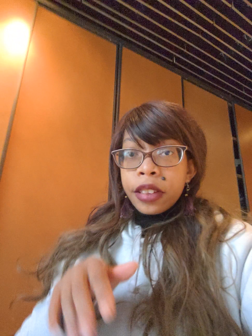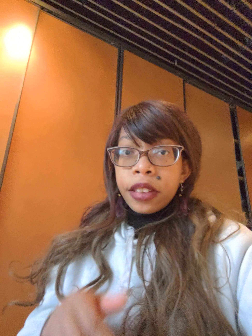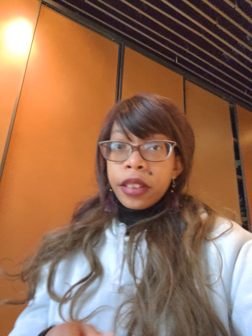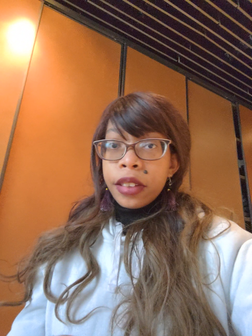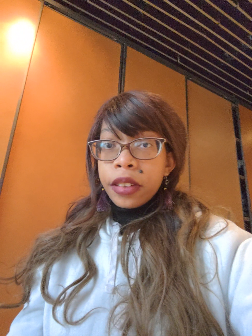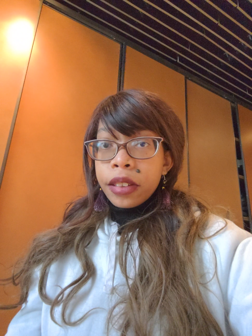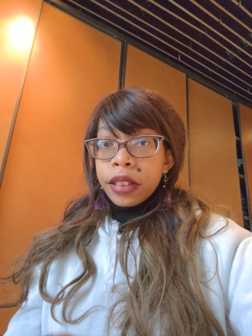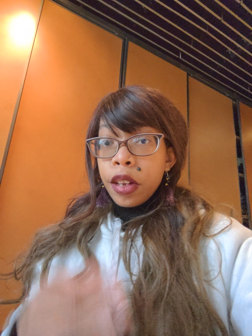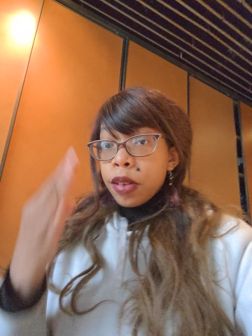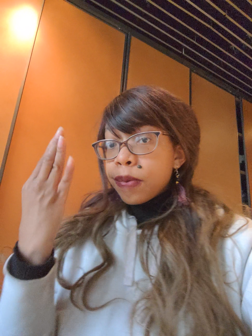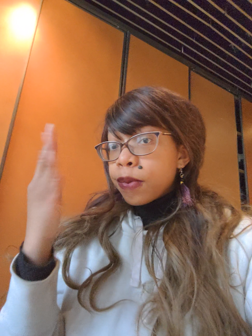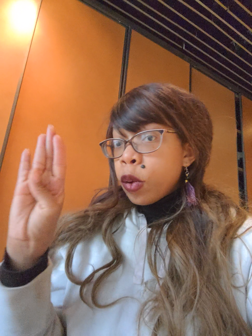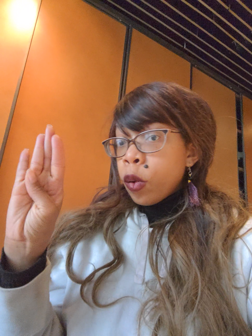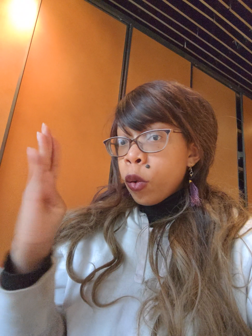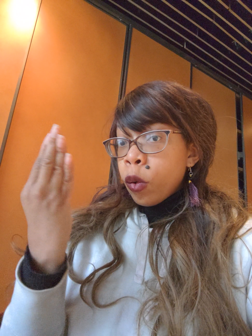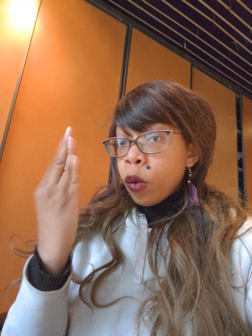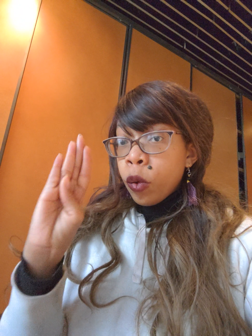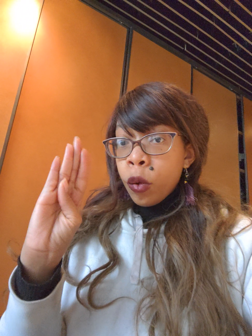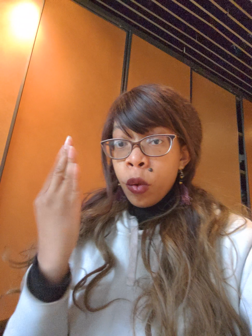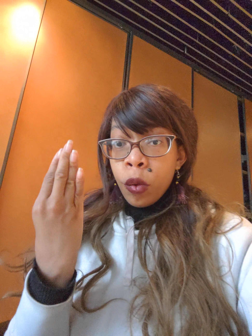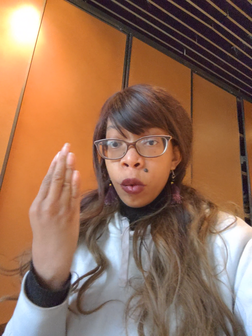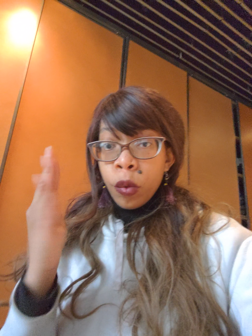blue